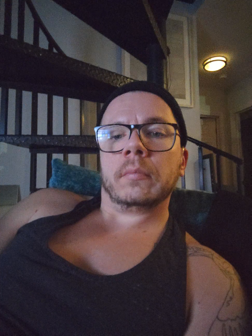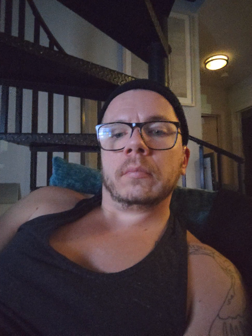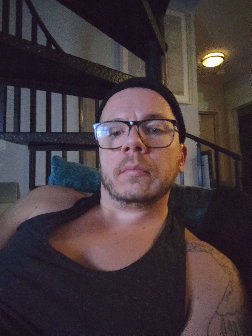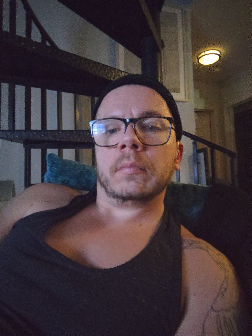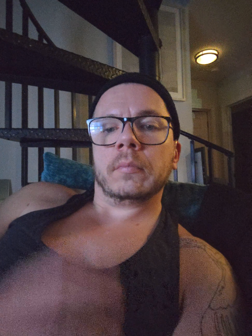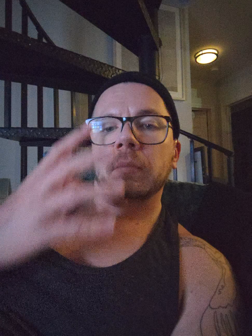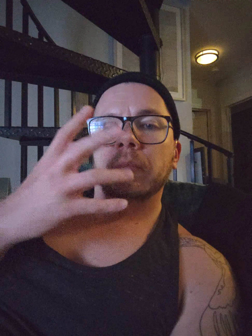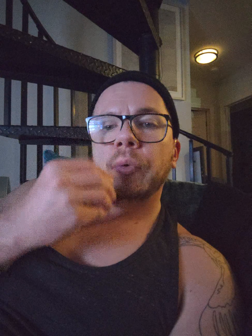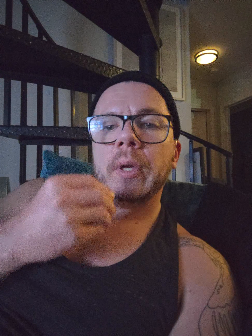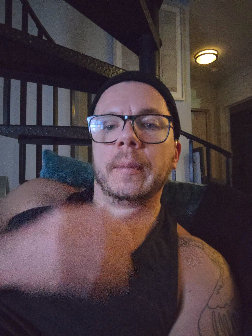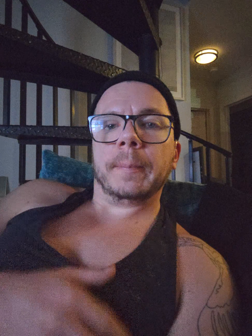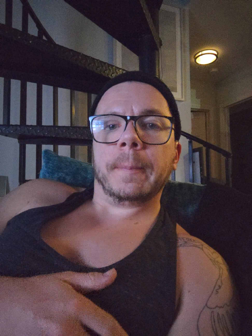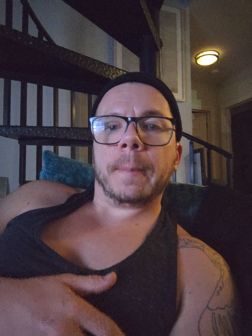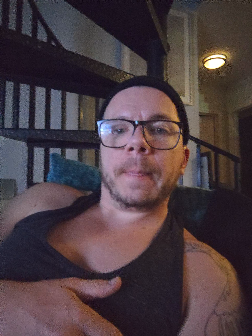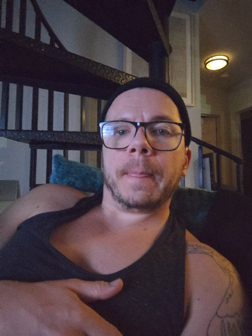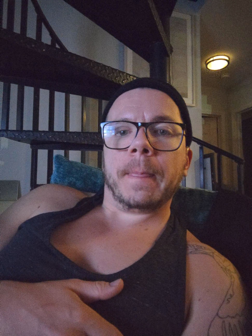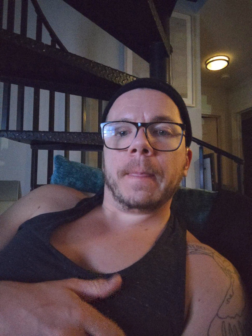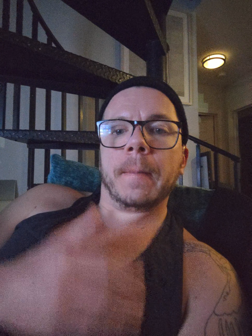pretty